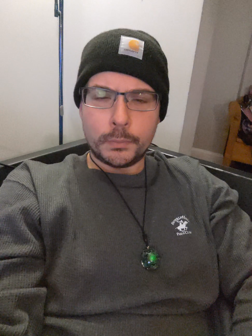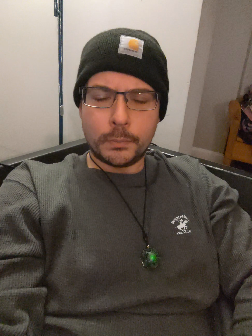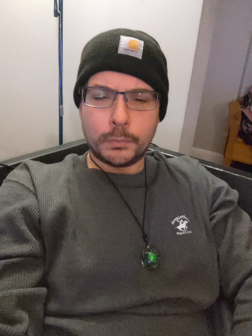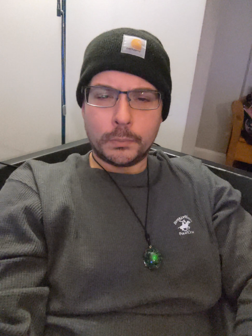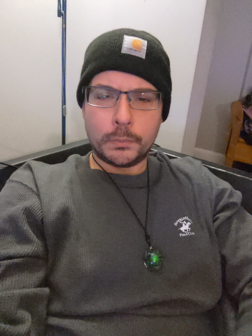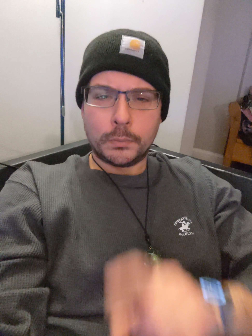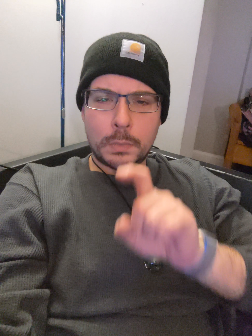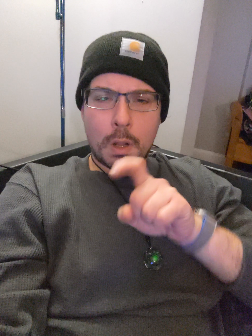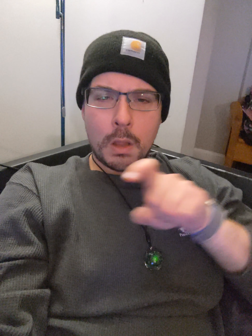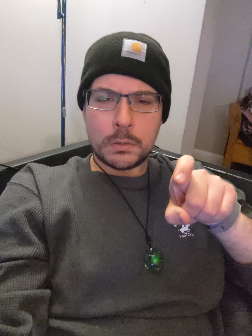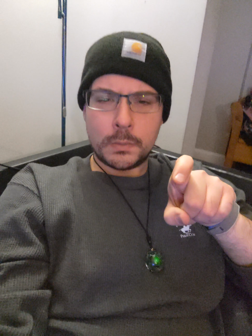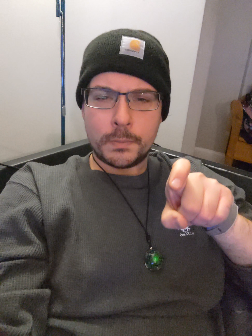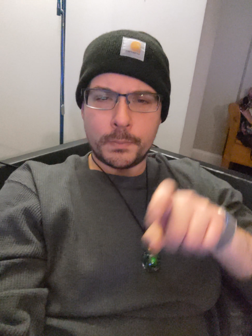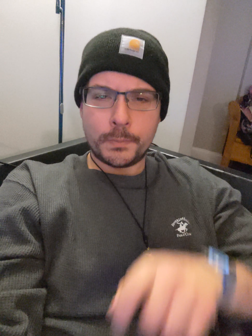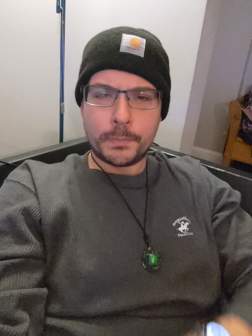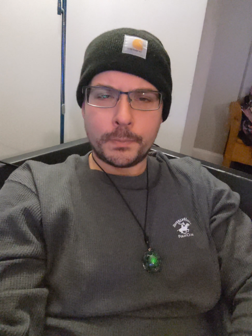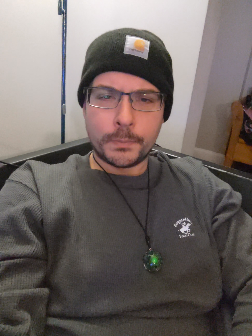closet